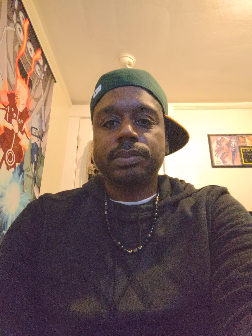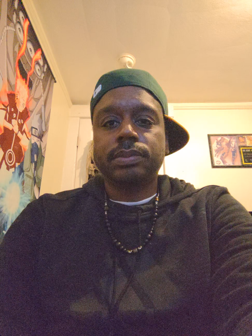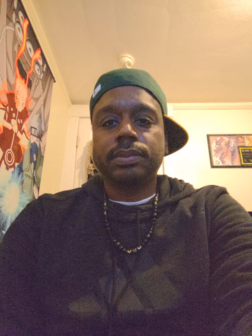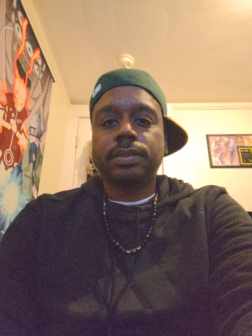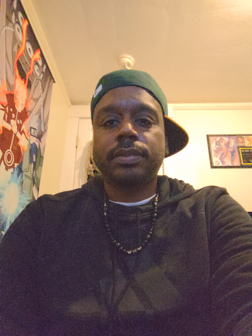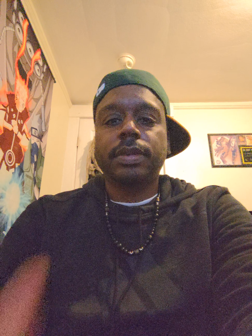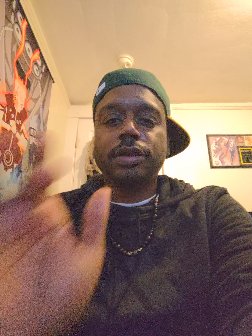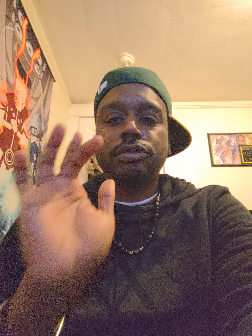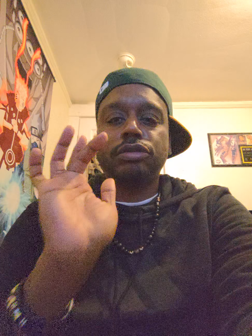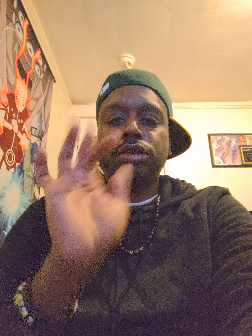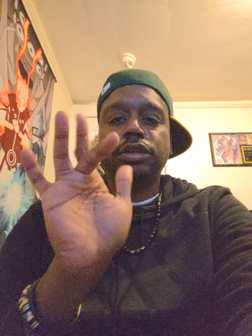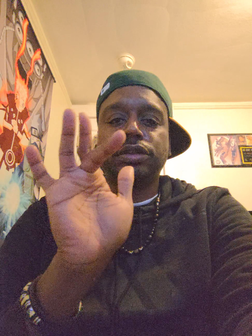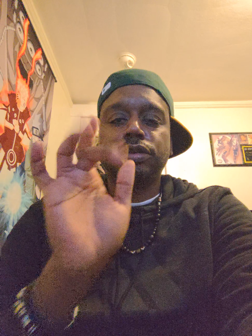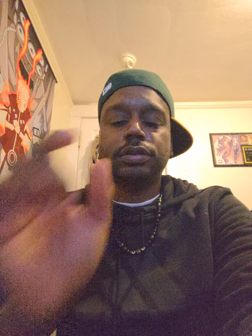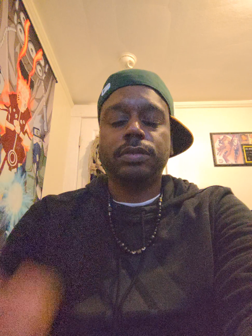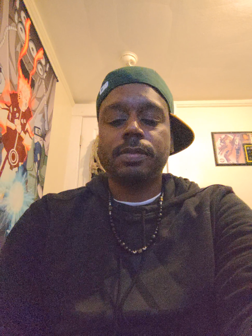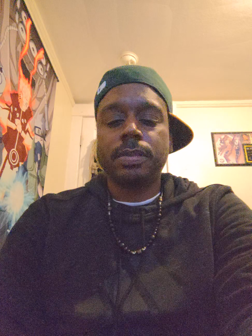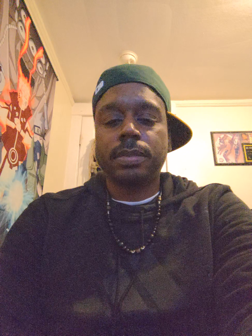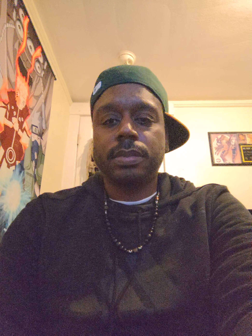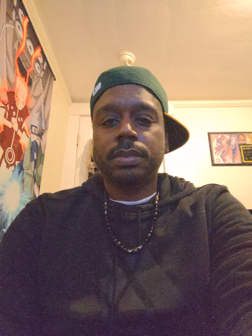touch